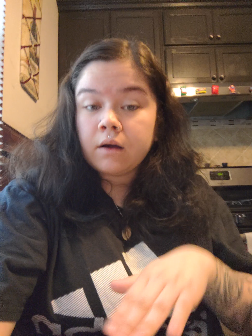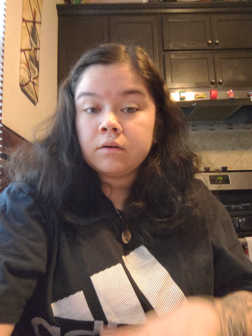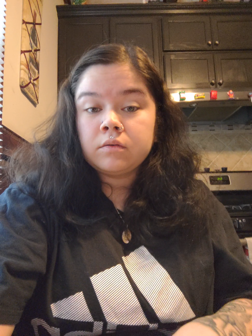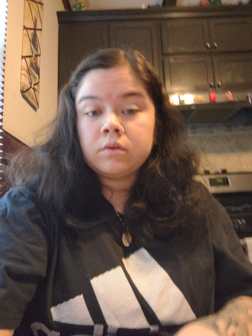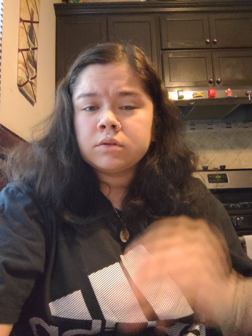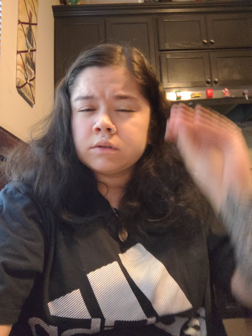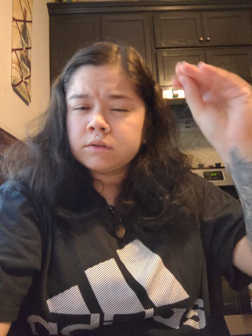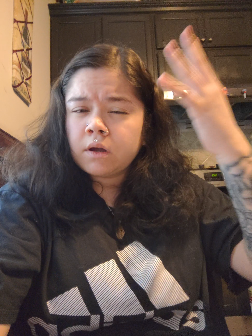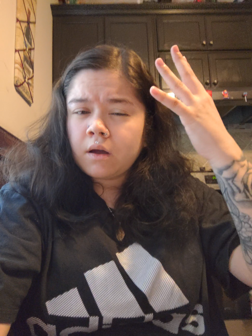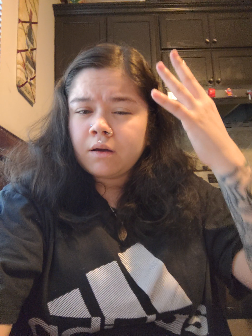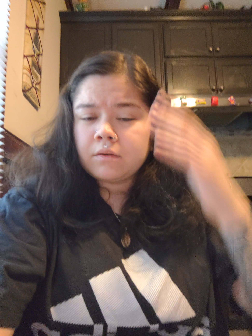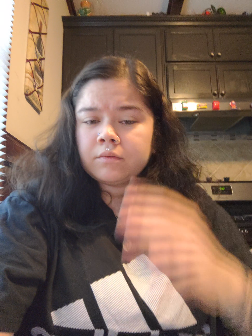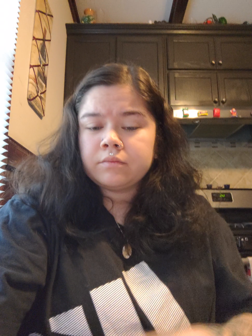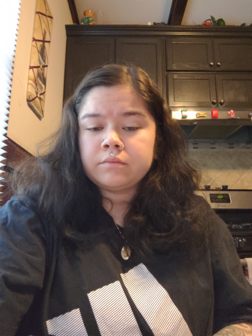sun